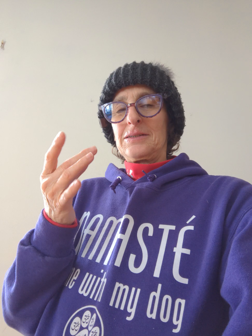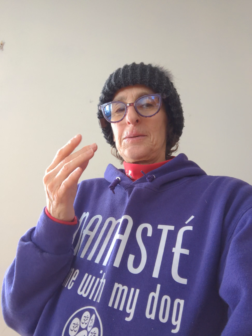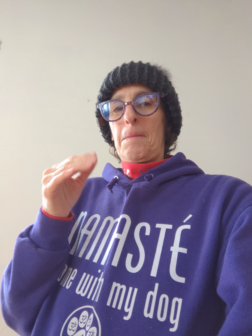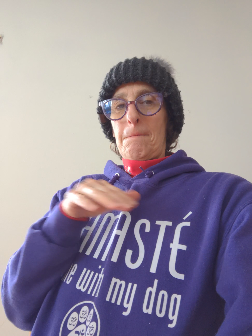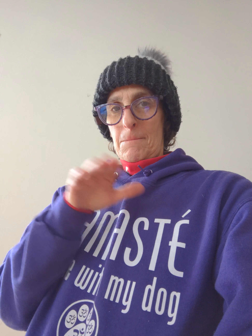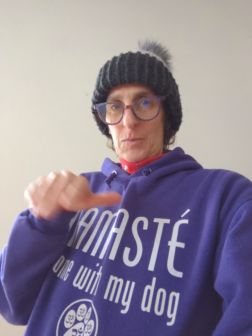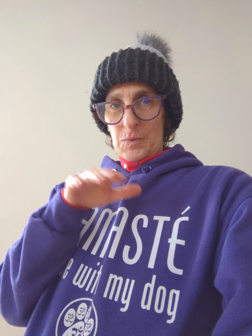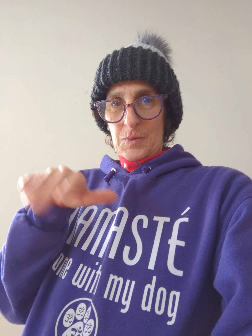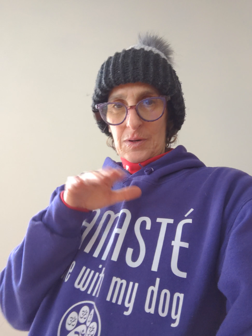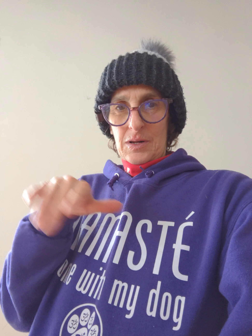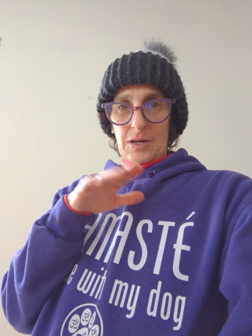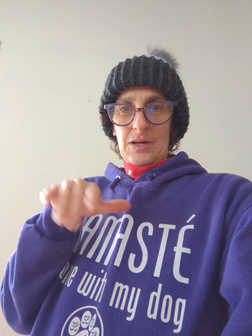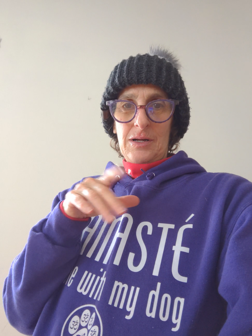pool